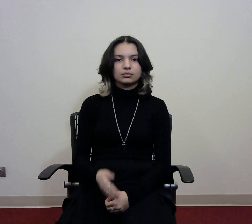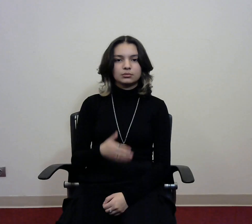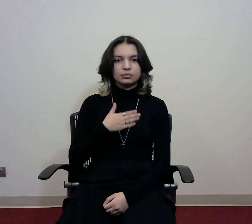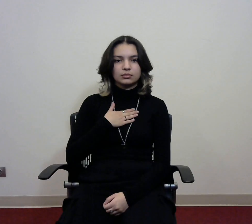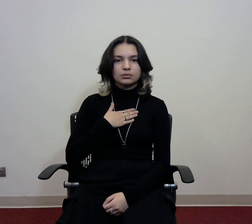mən